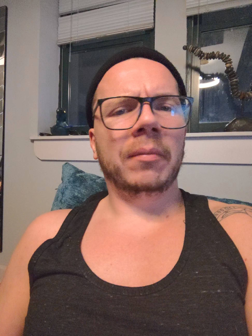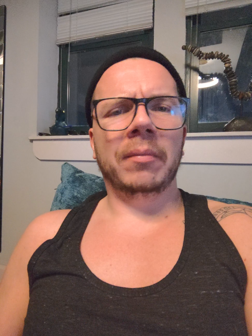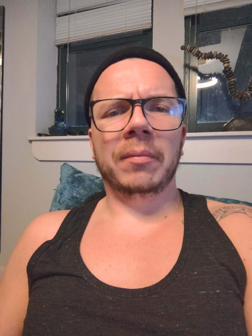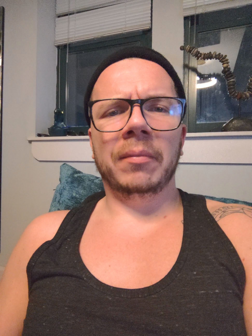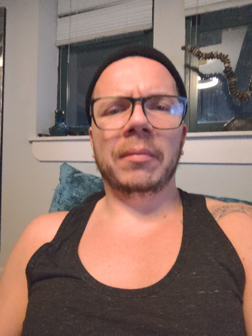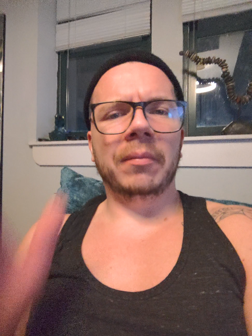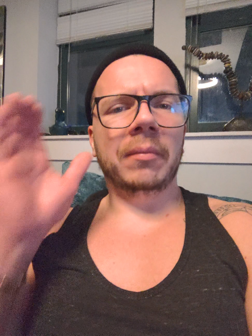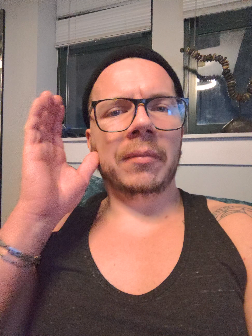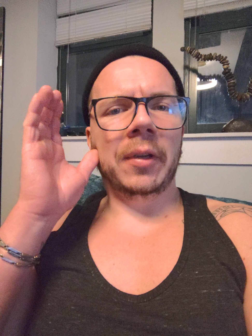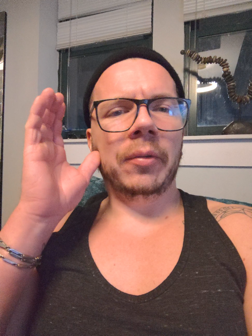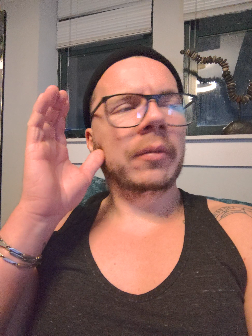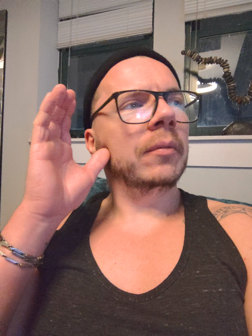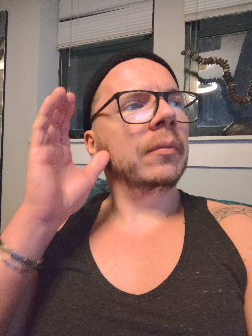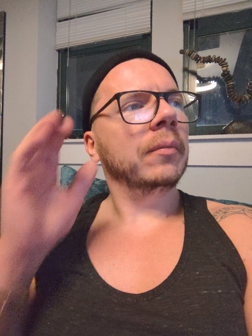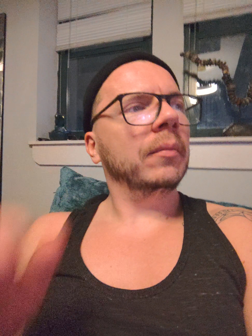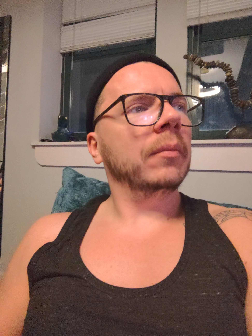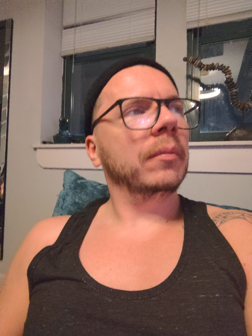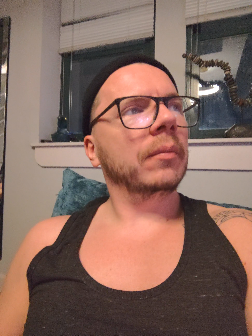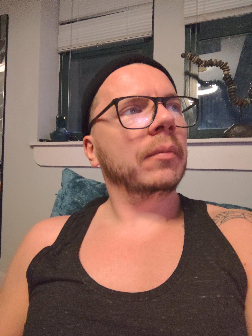hear